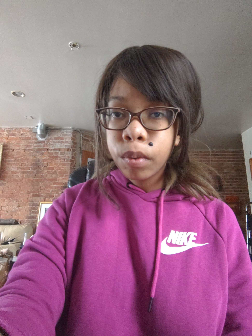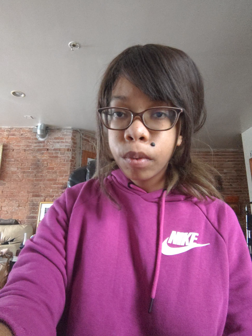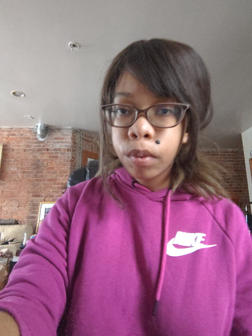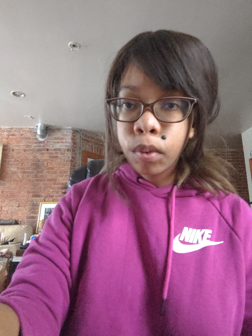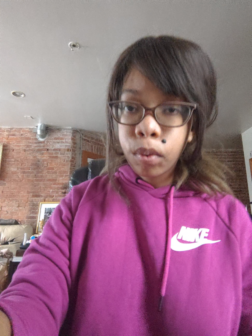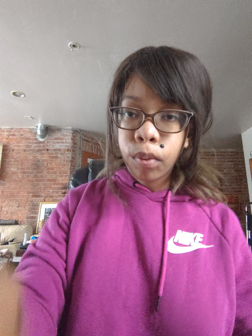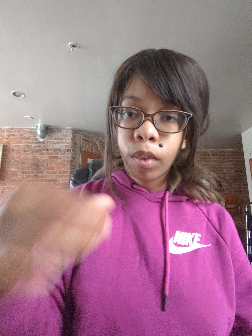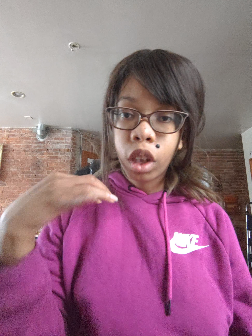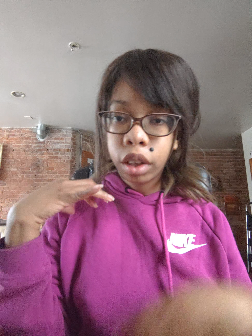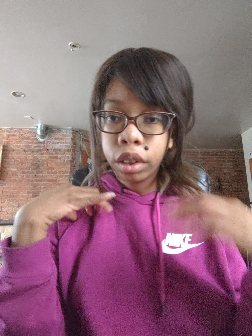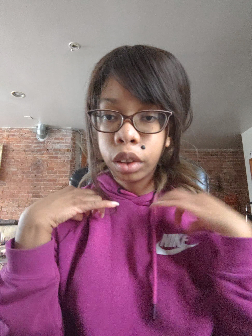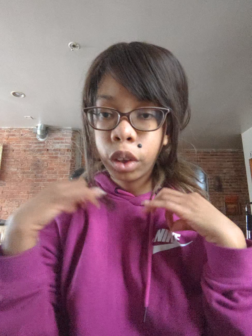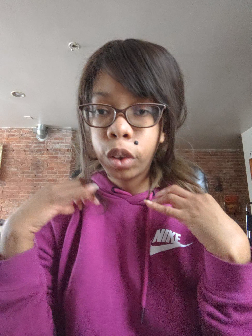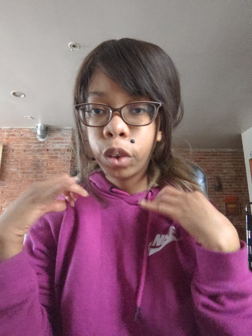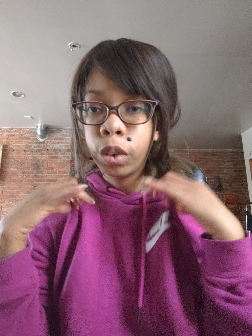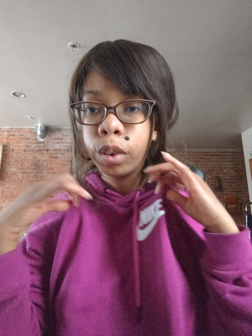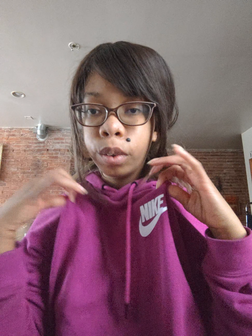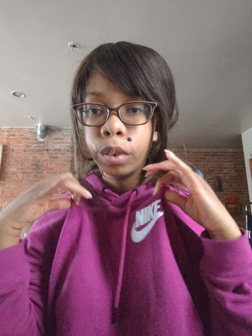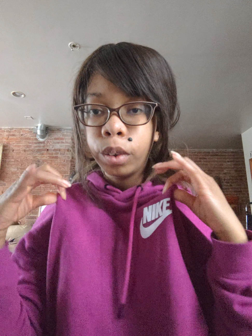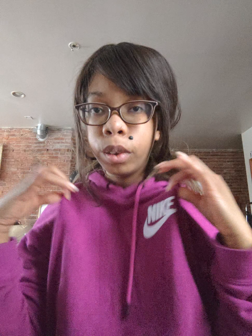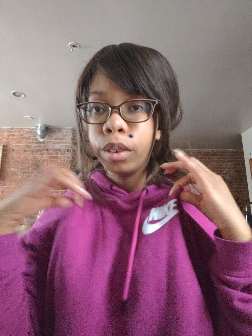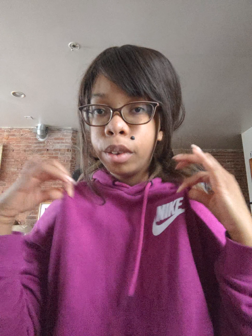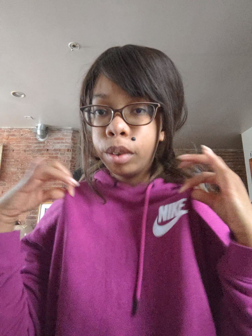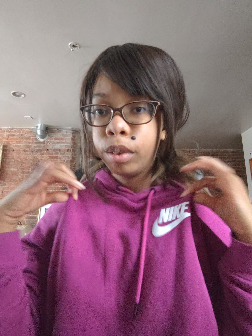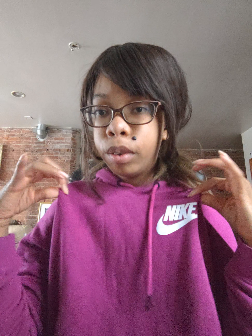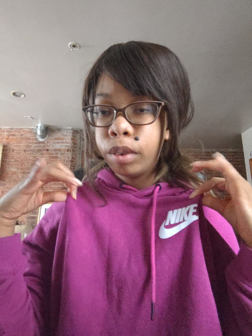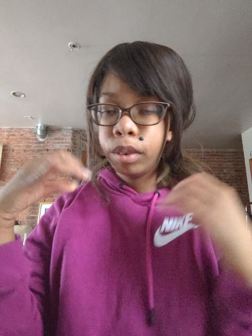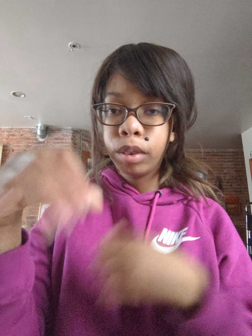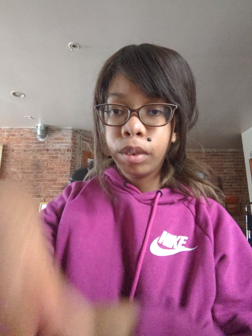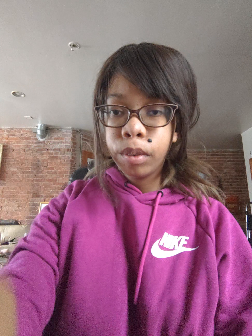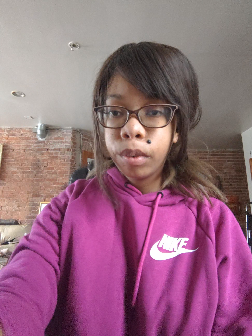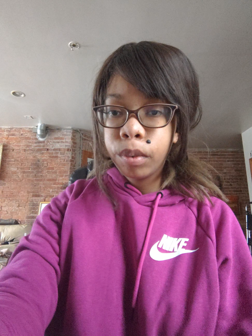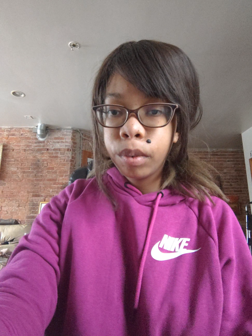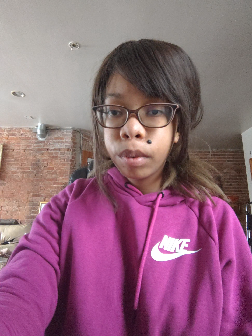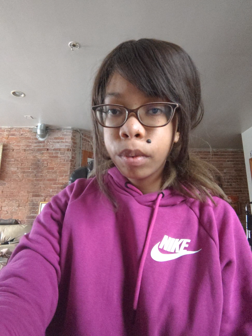shirt